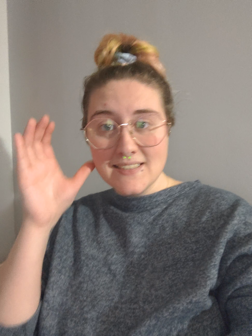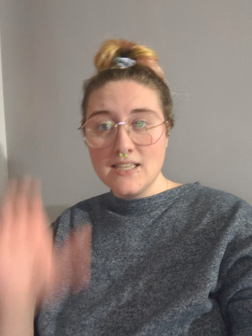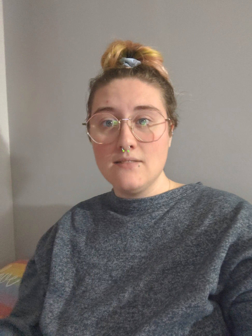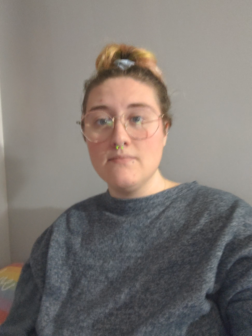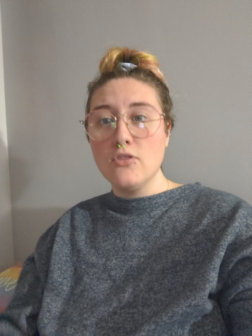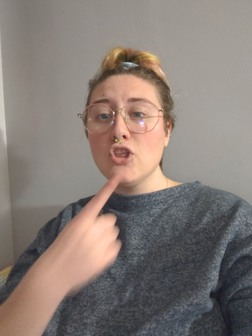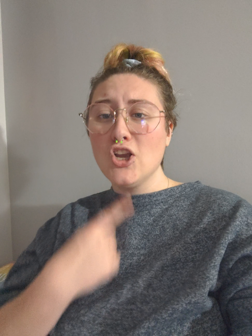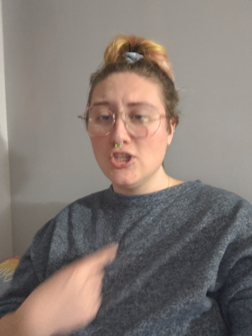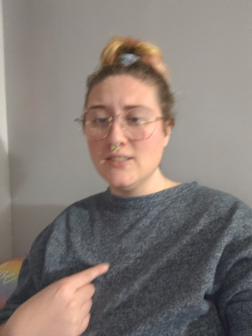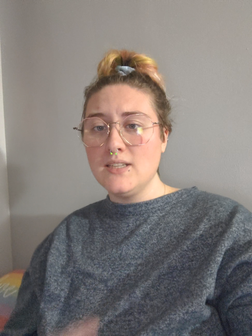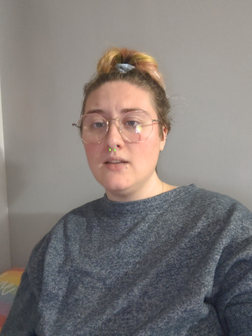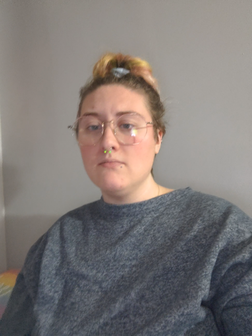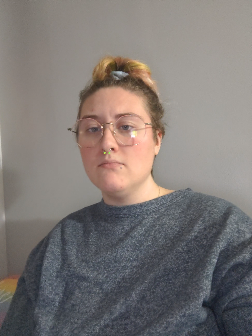thirsty